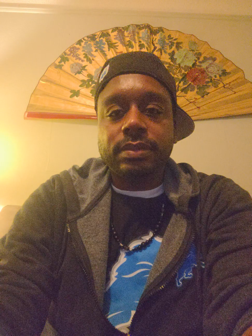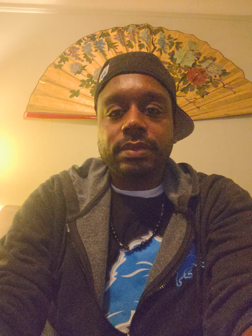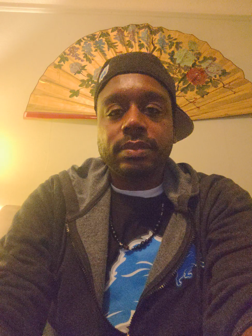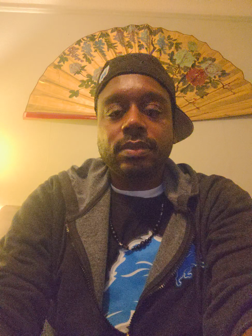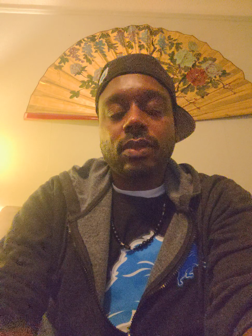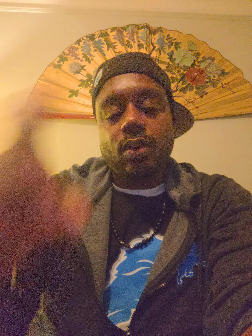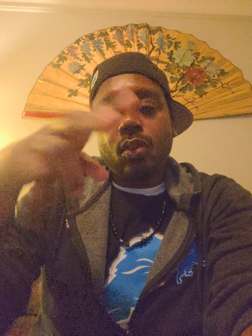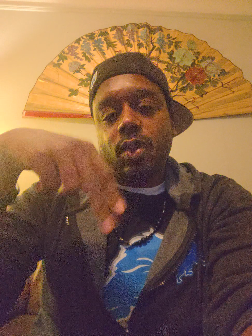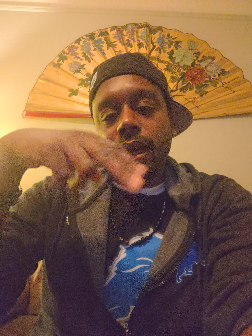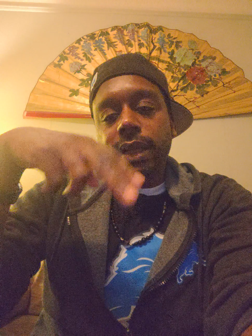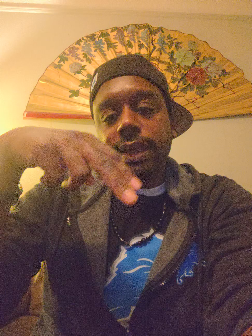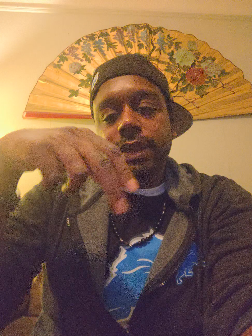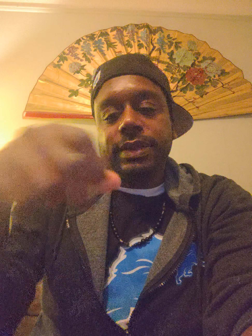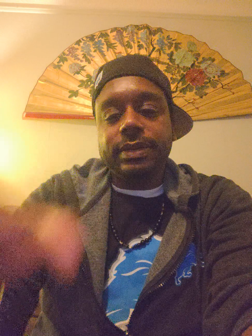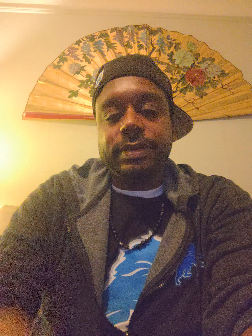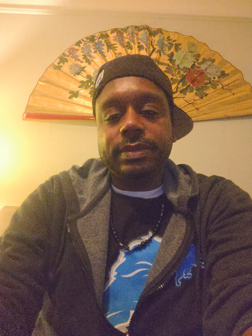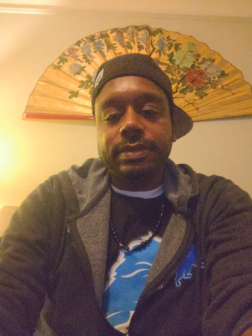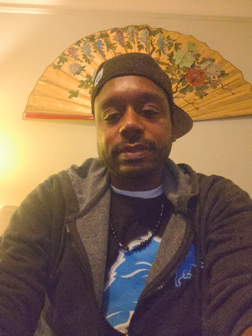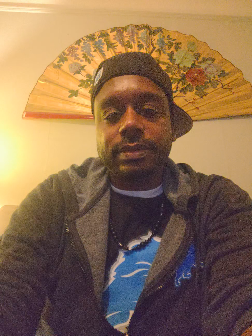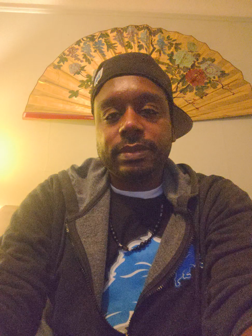read